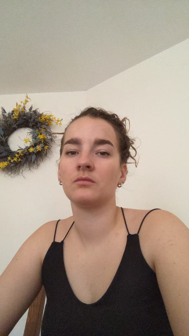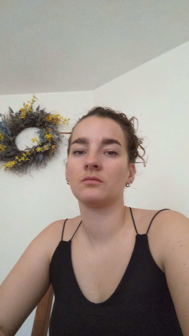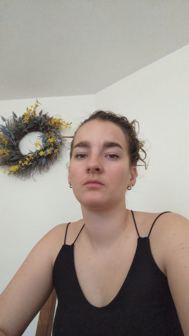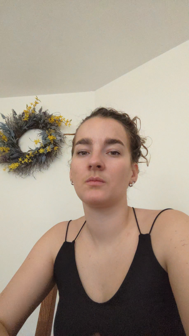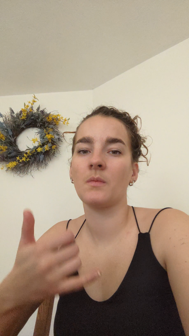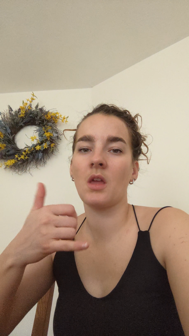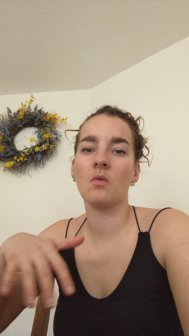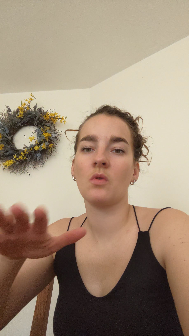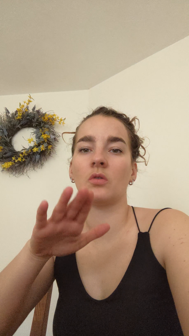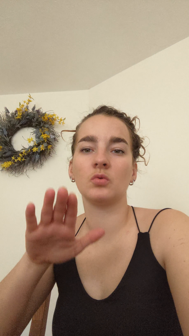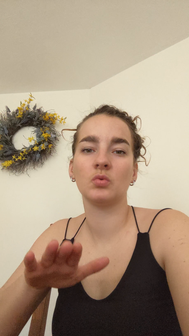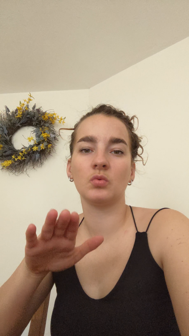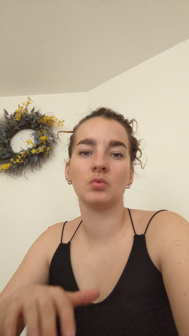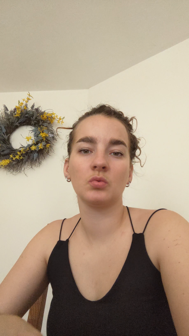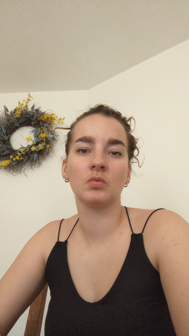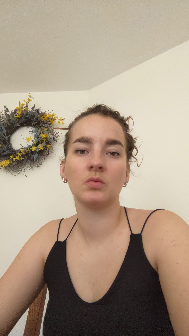playground